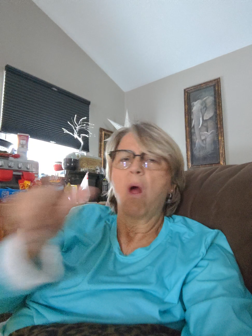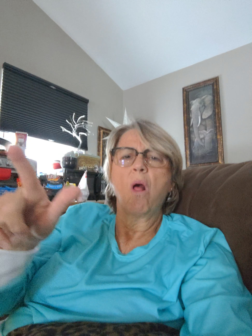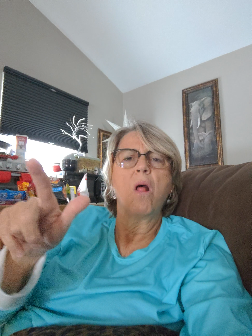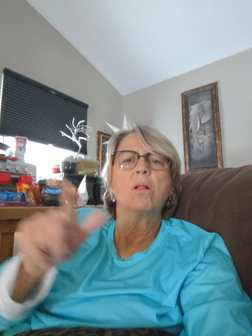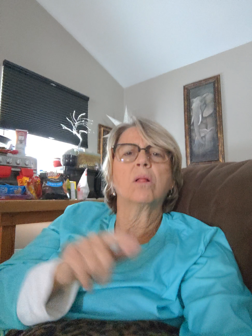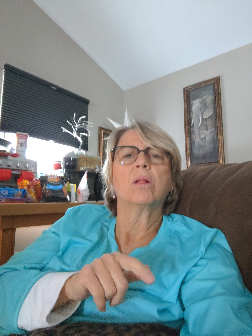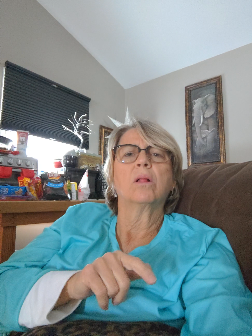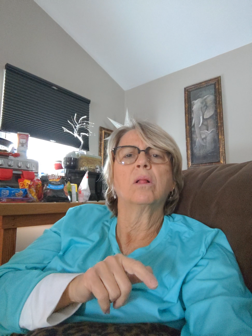all